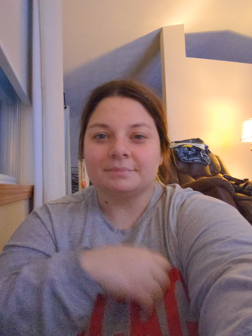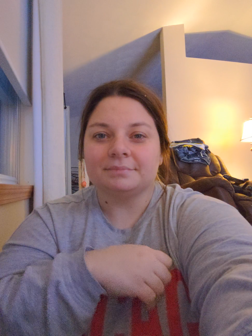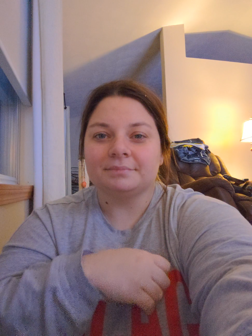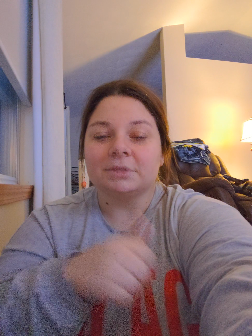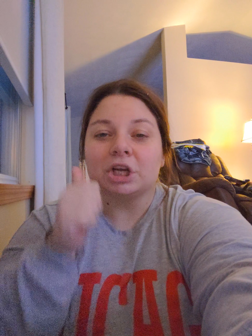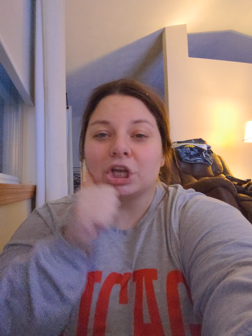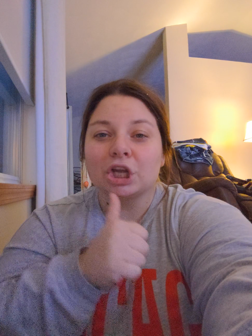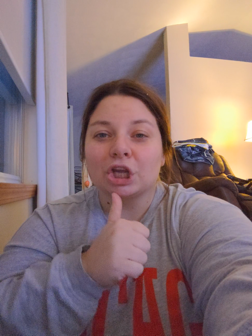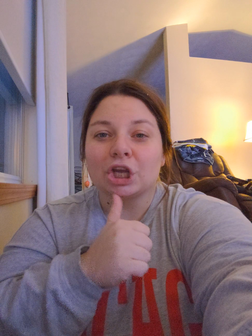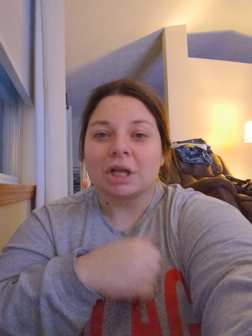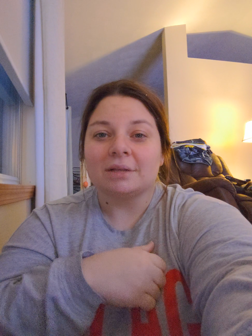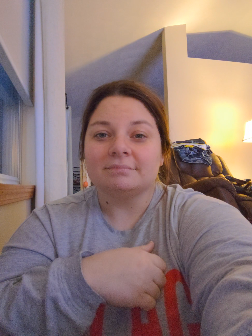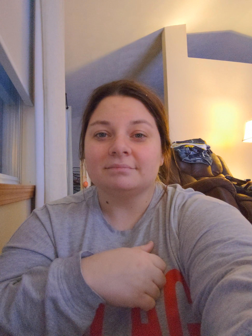girl